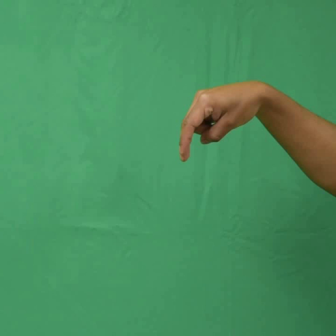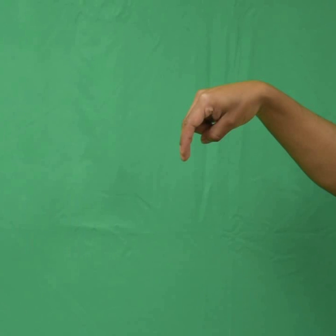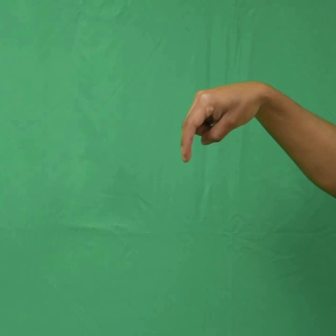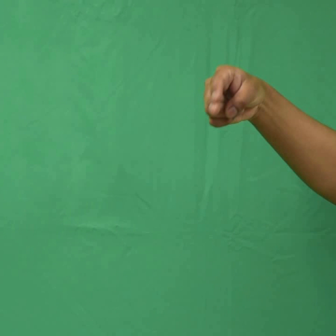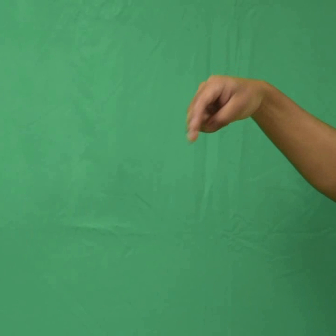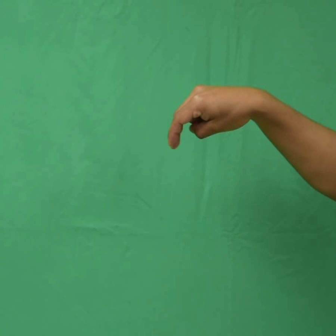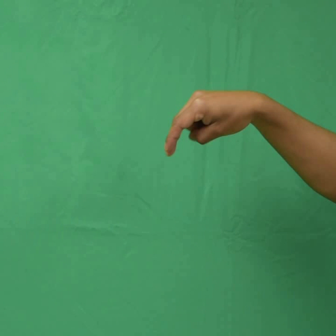Ñ